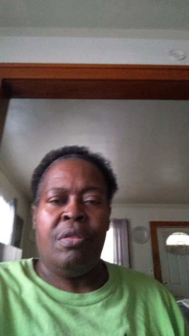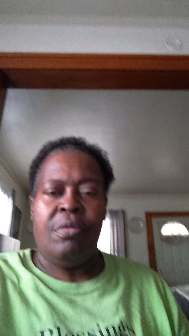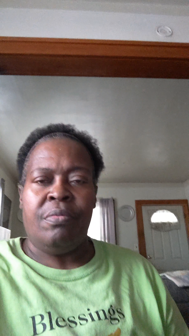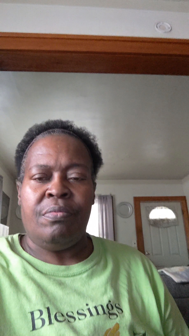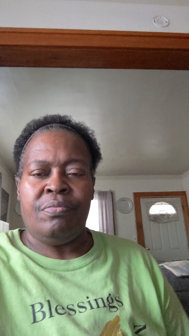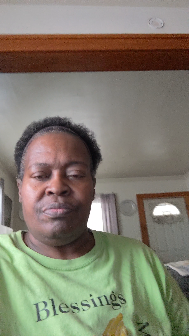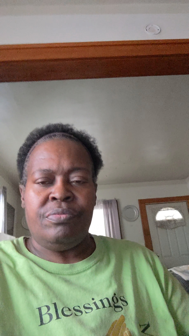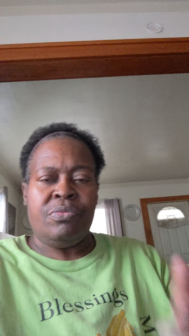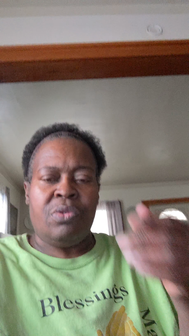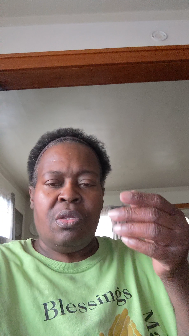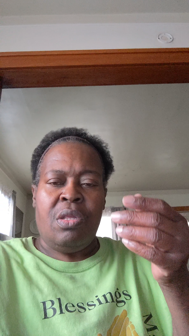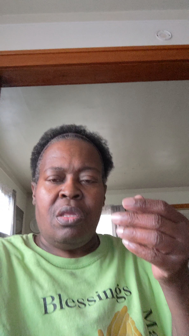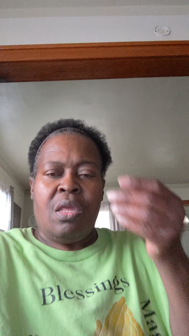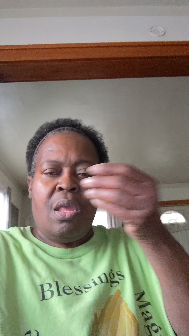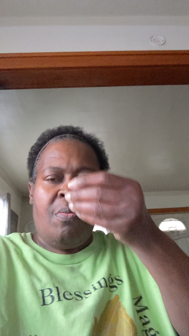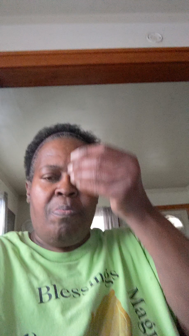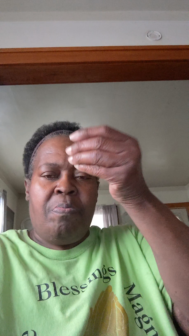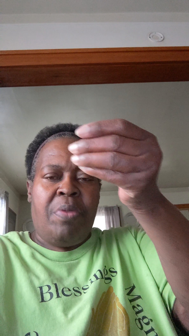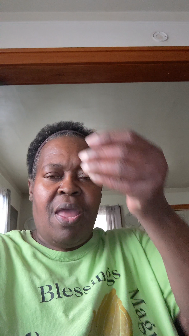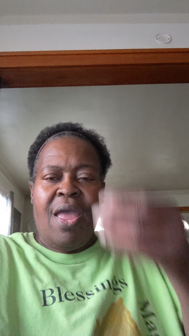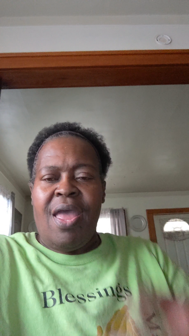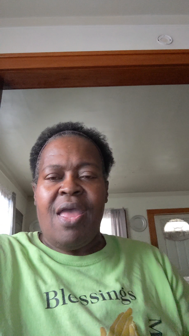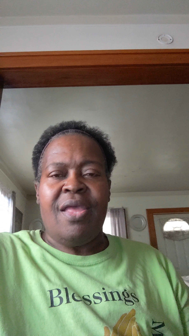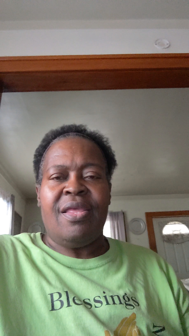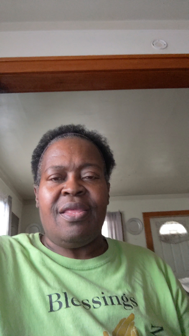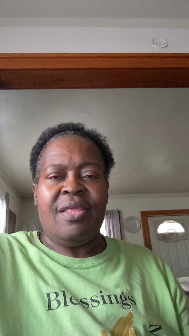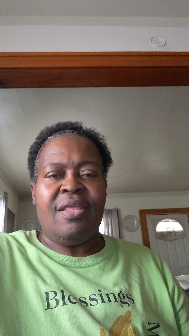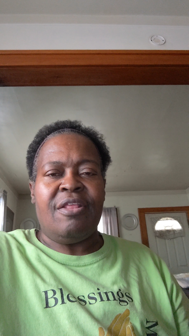buy